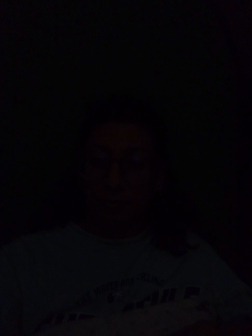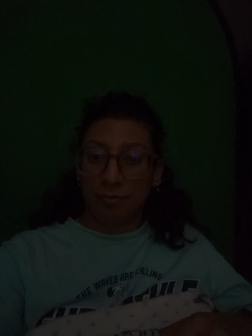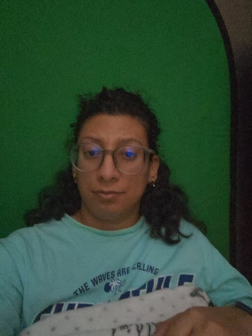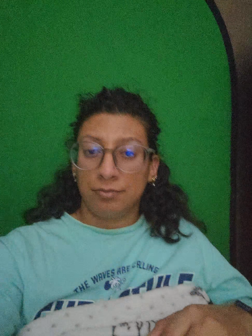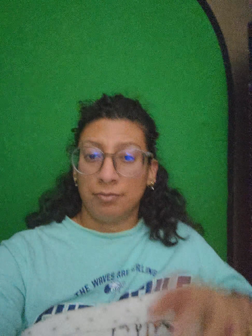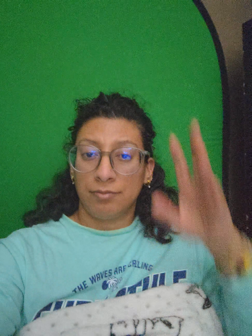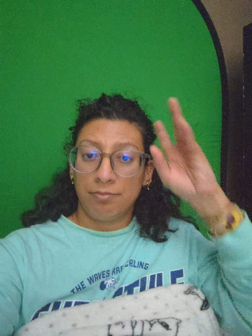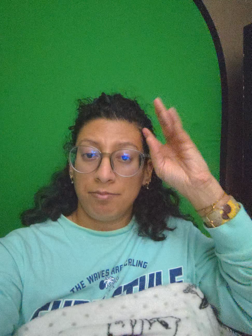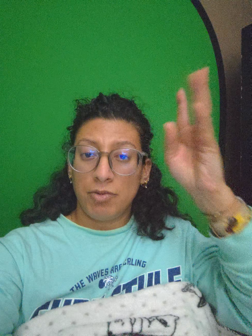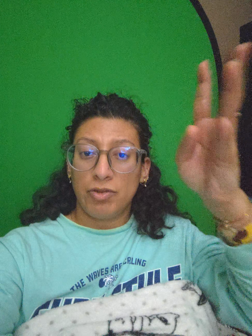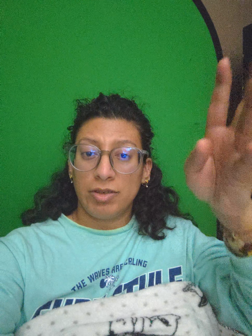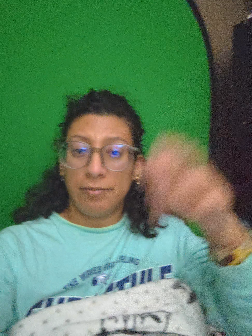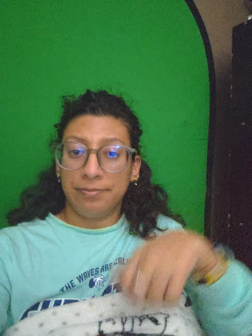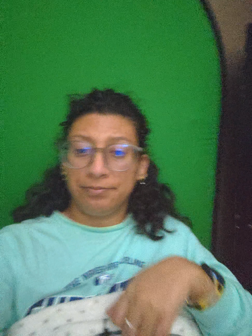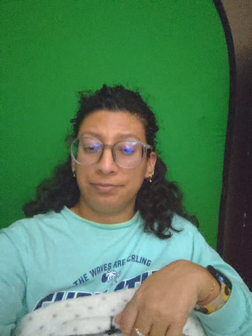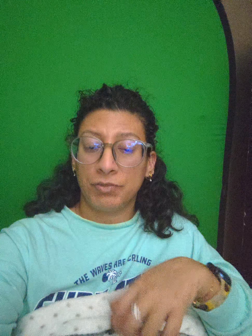pretend